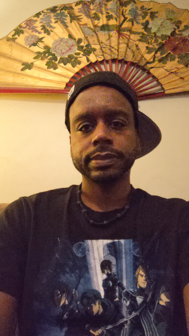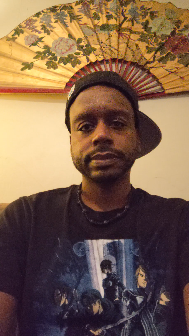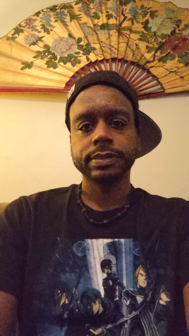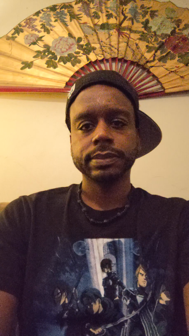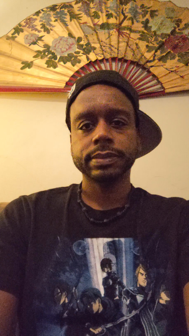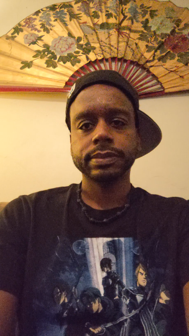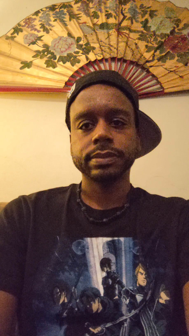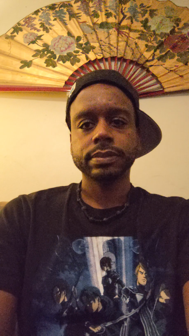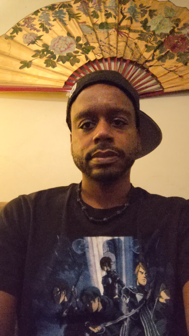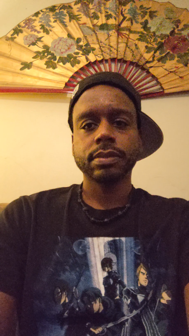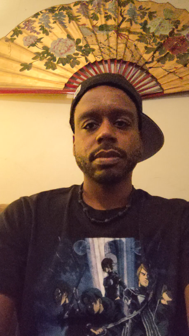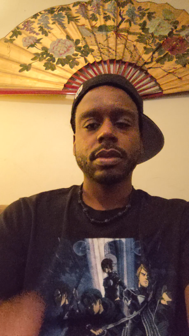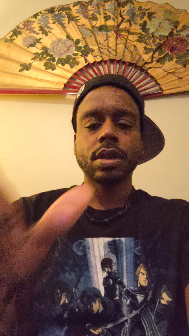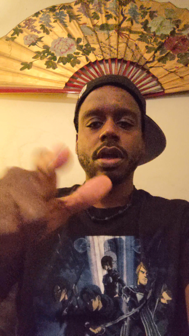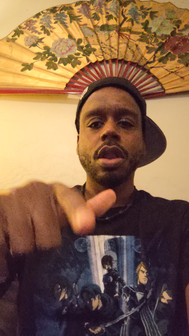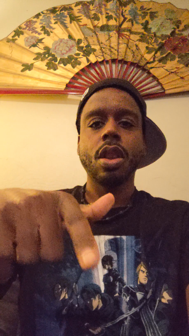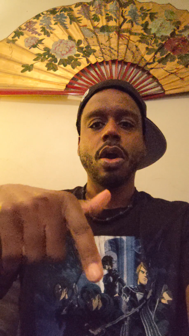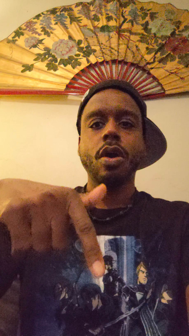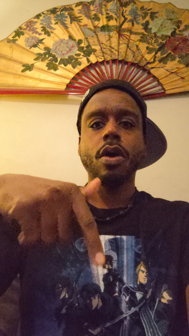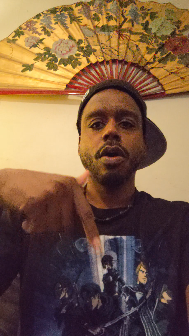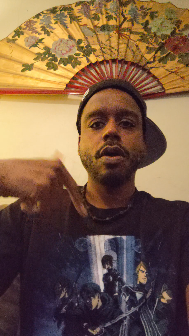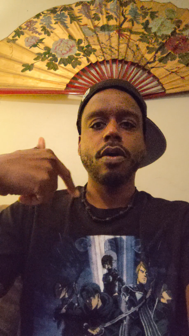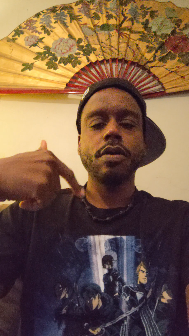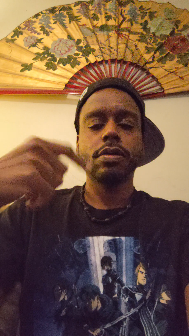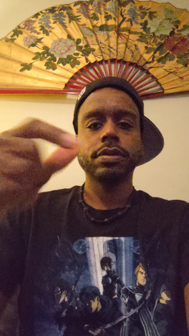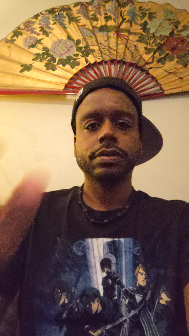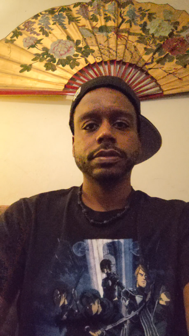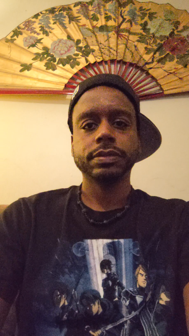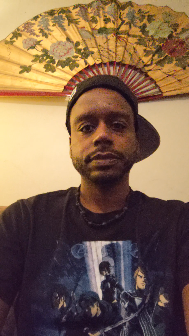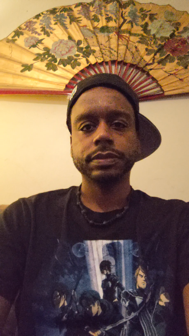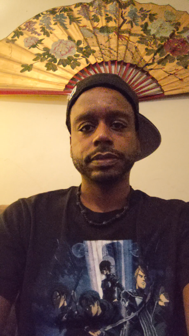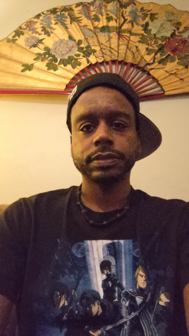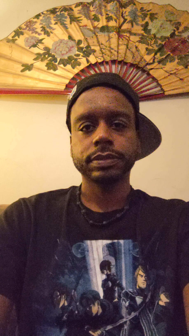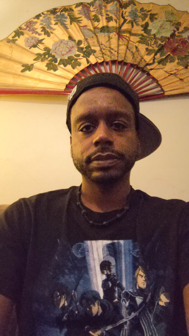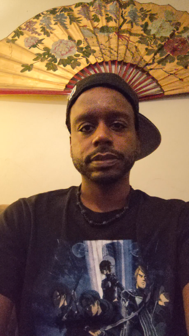long